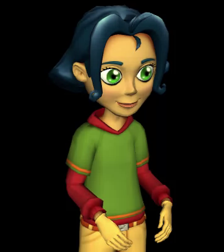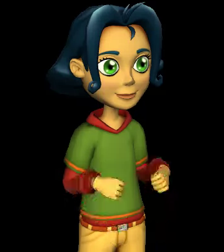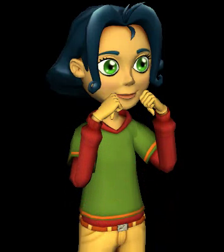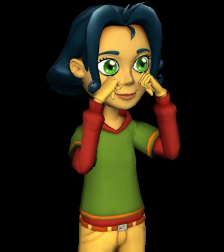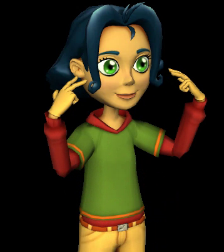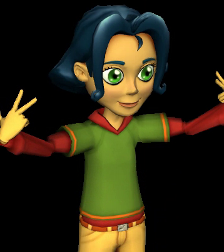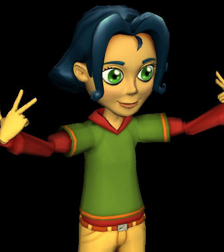قط